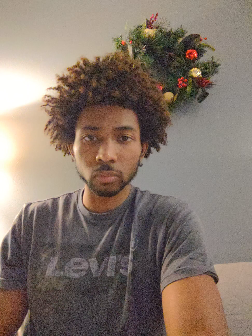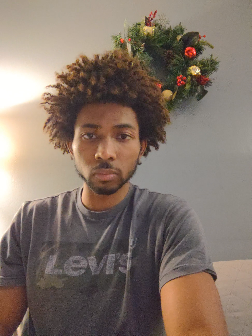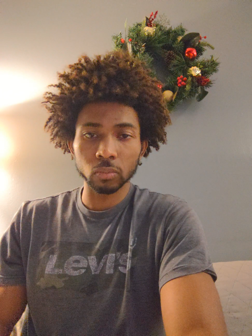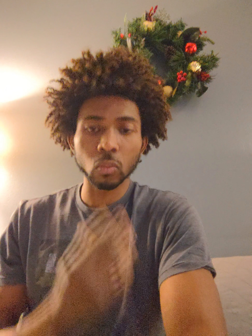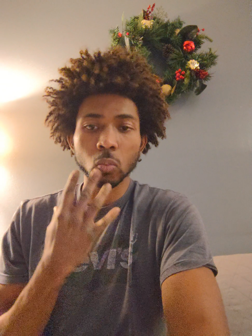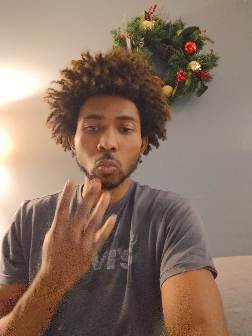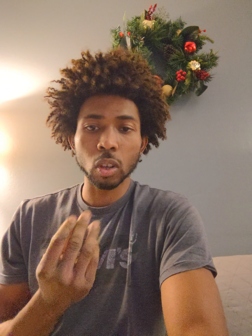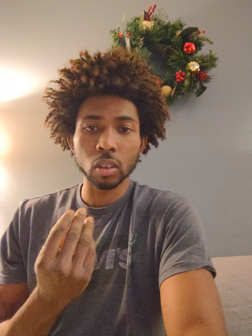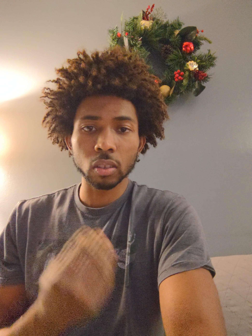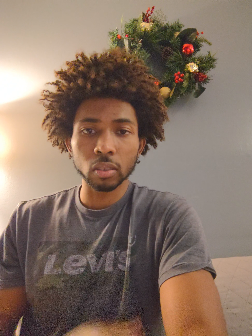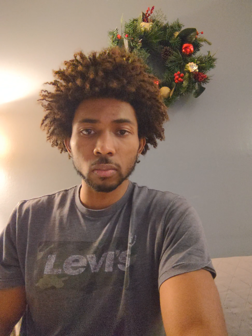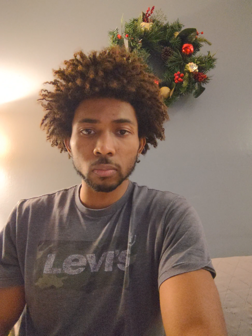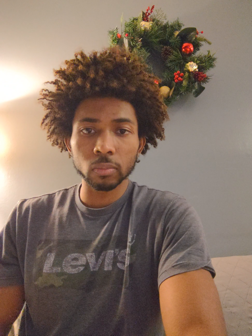wet